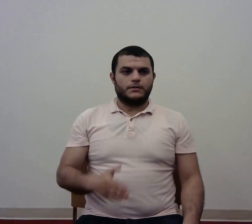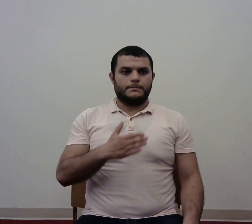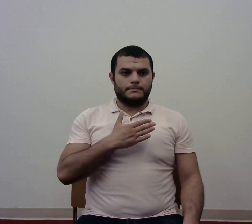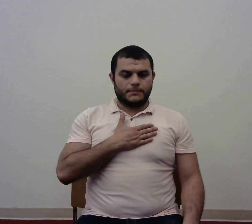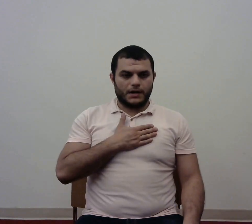mən